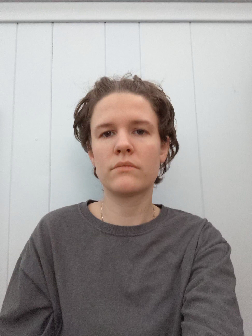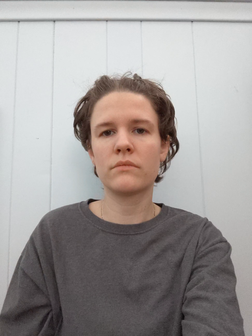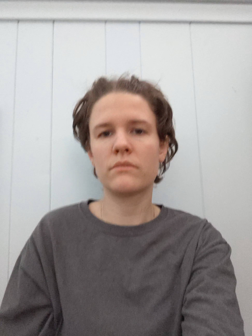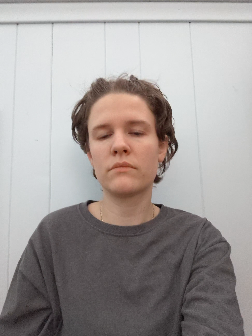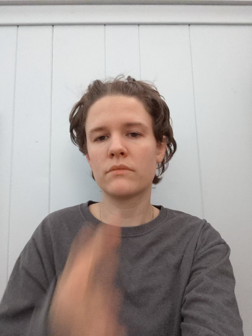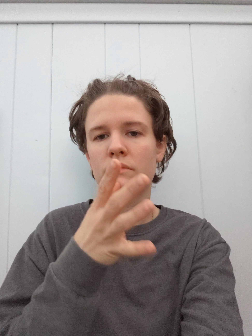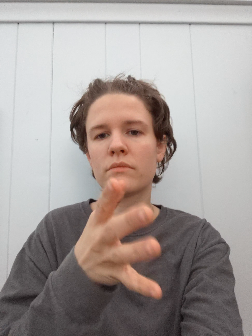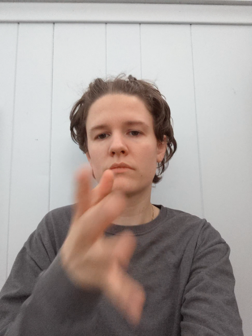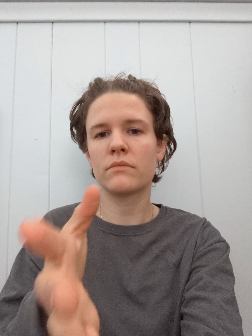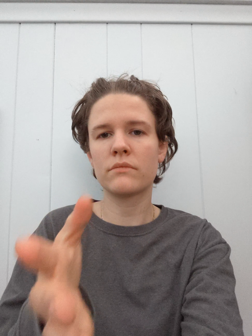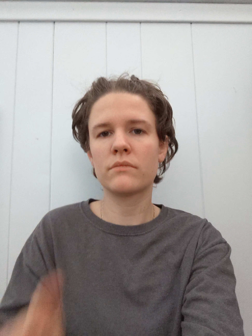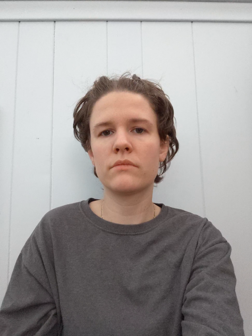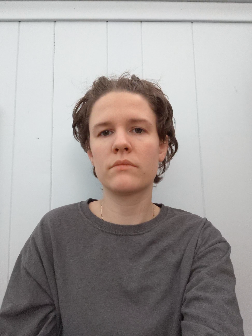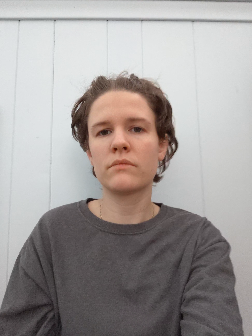grandma